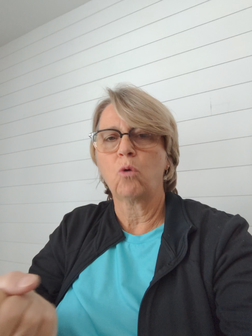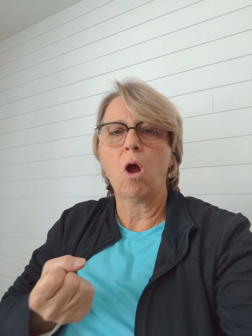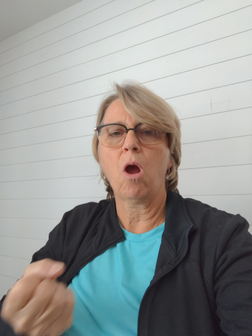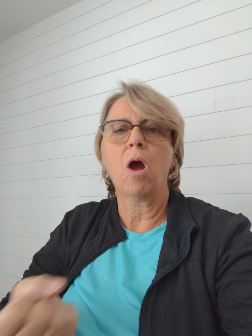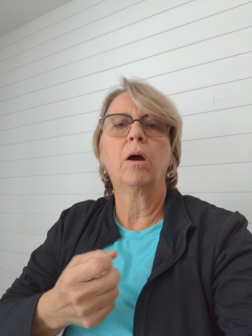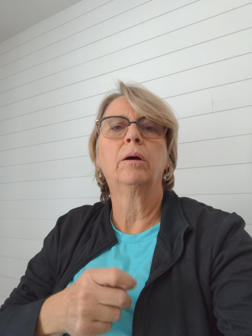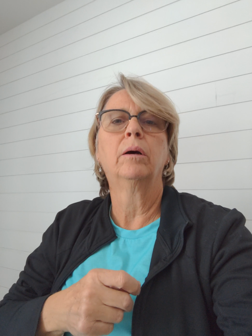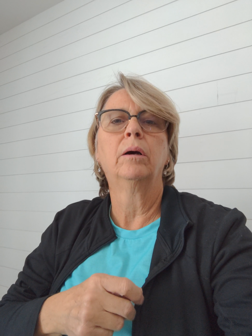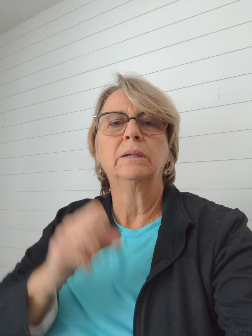drawer